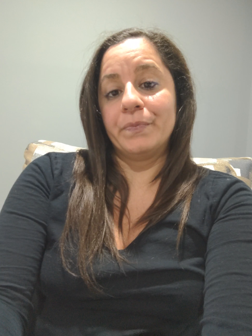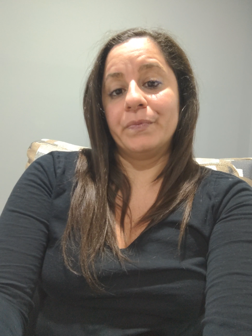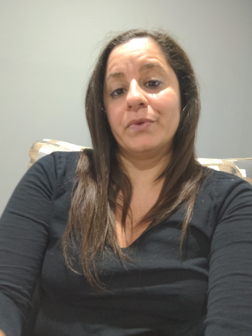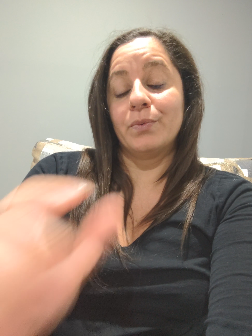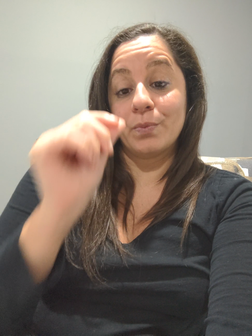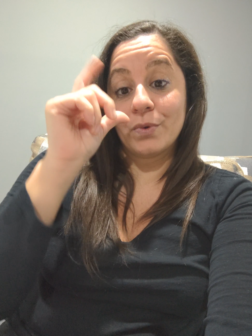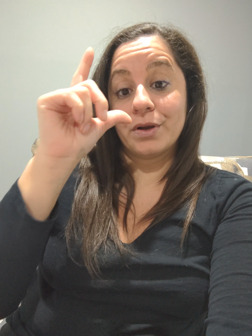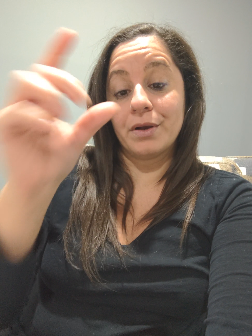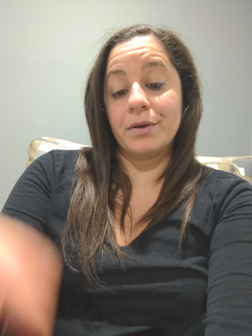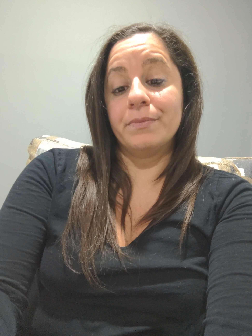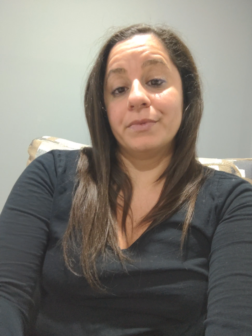awake